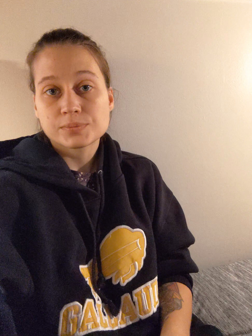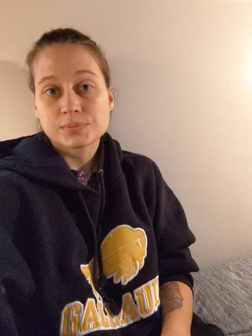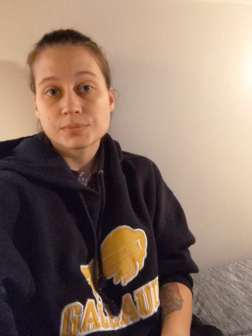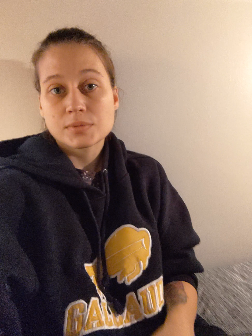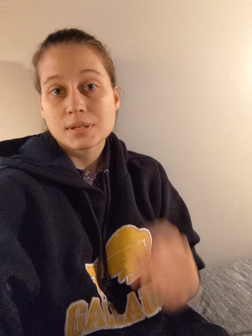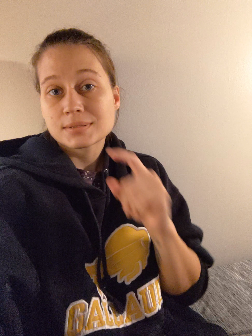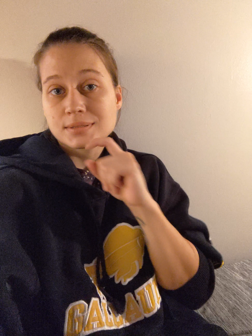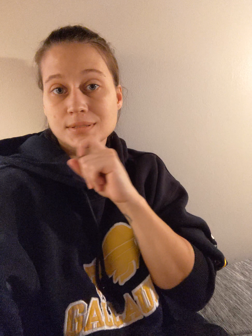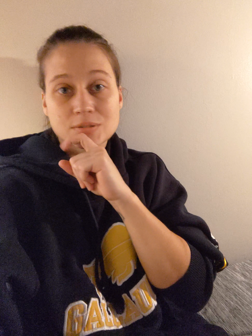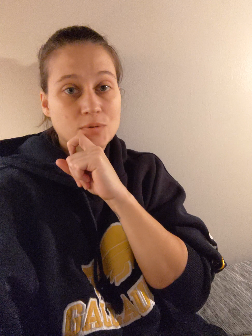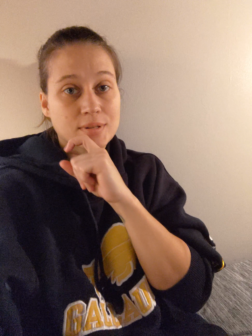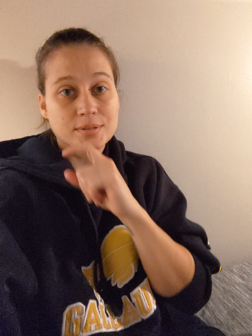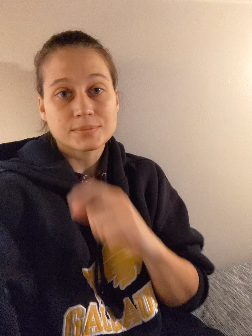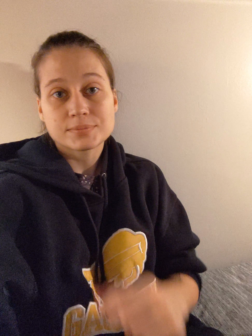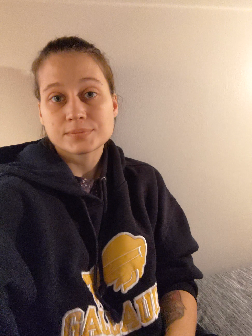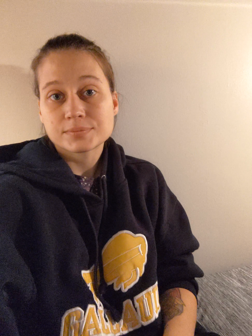cereal